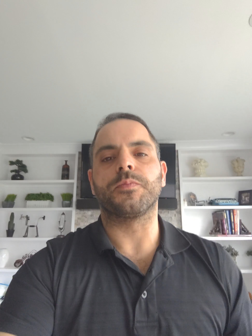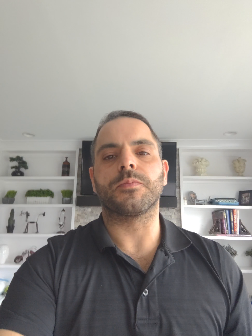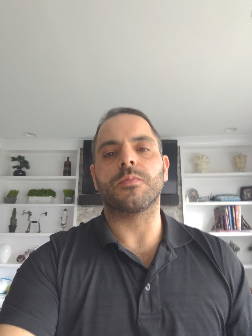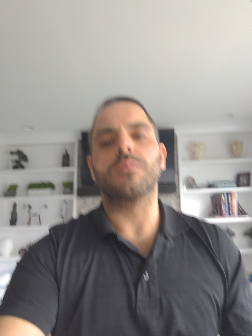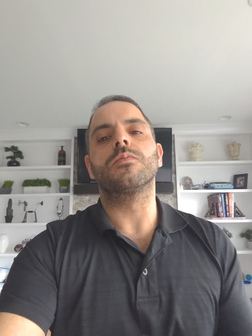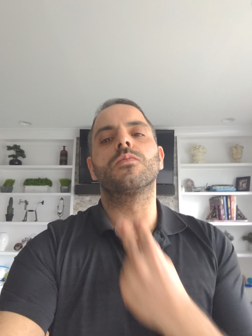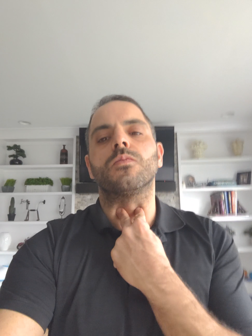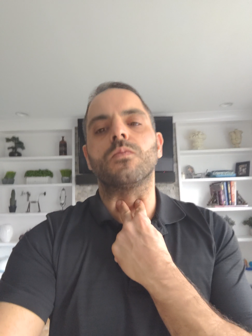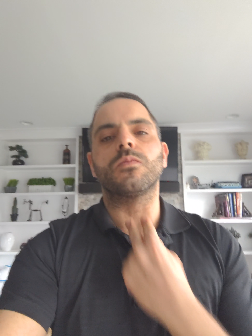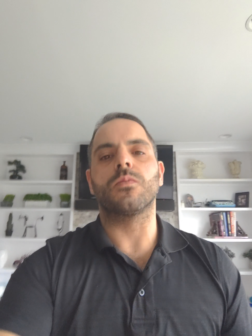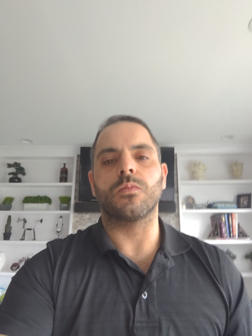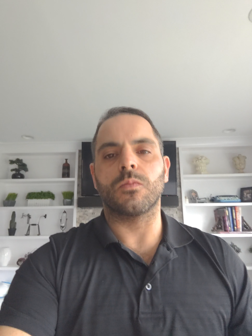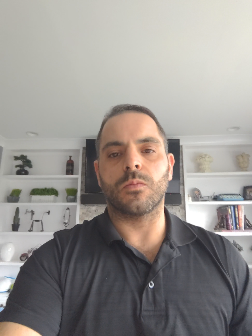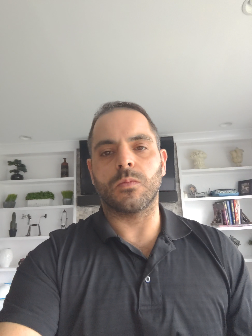stuck